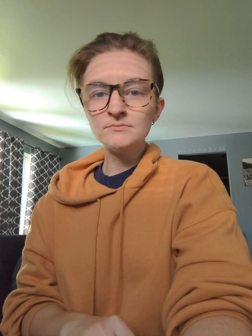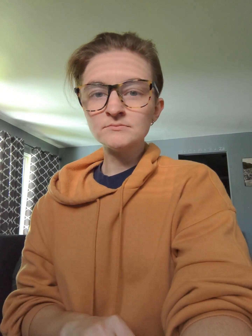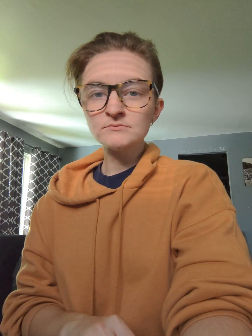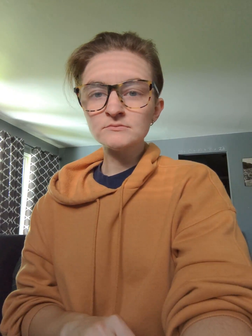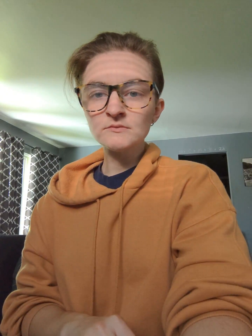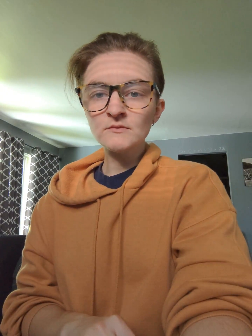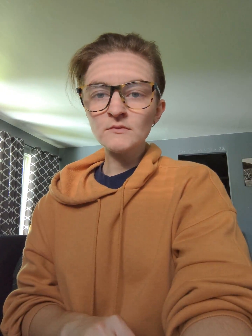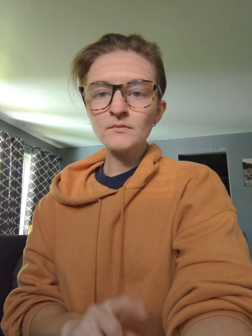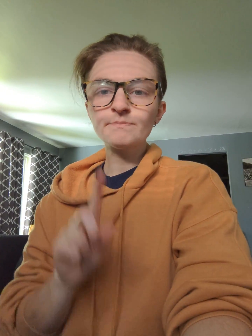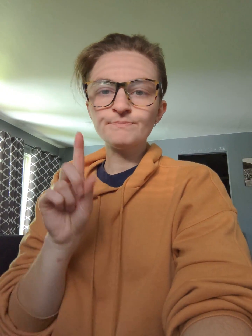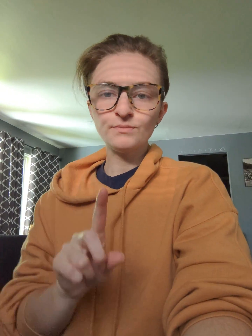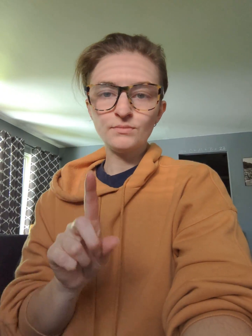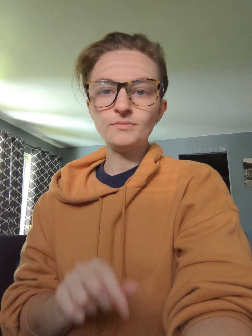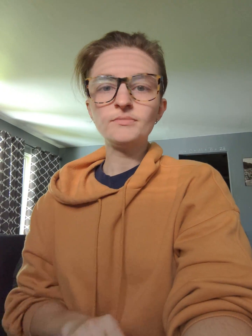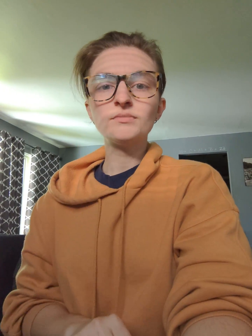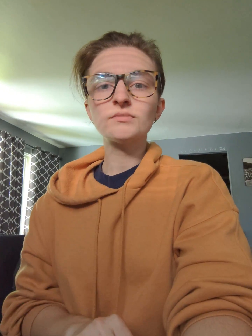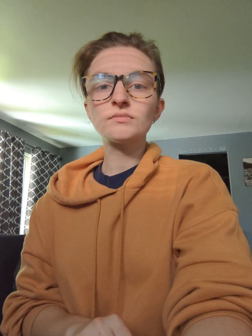bump